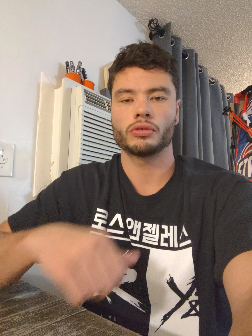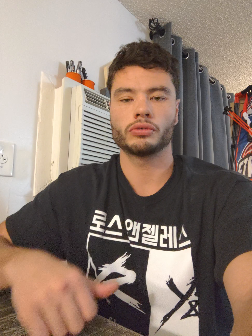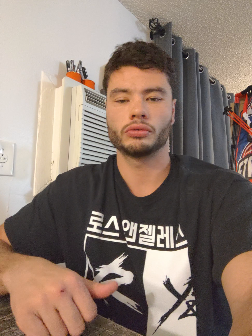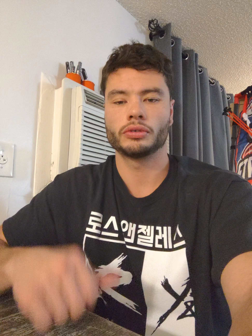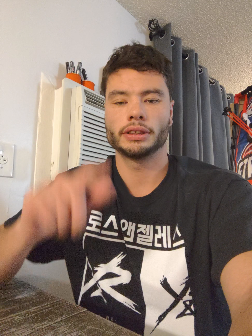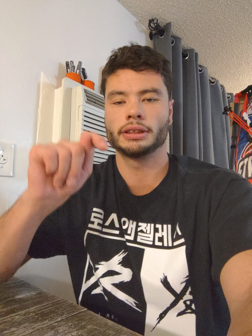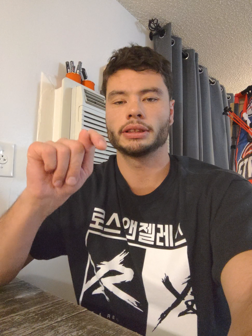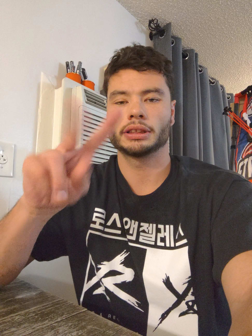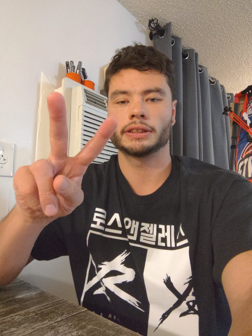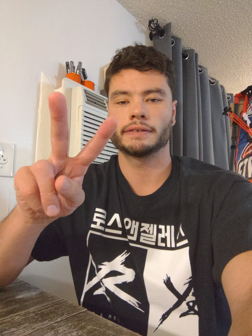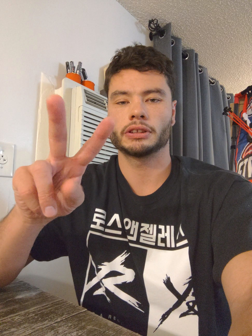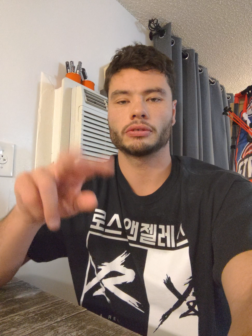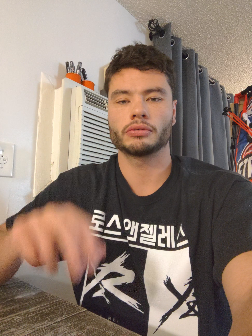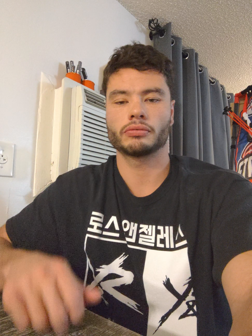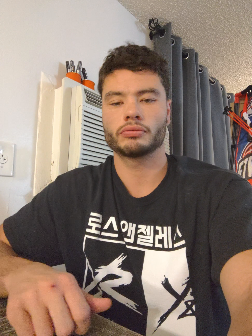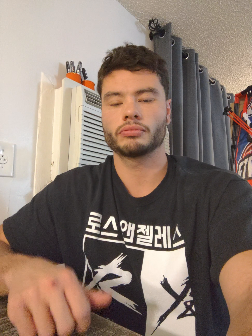TV